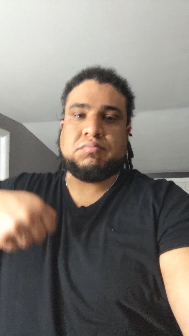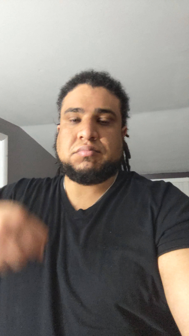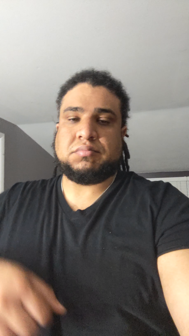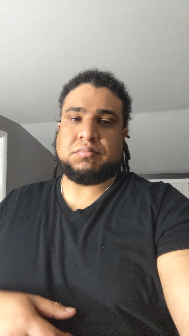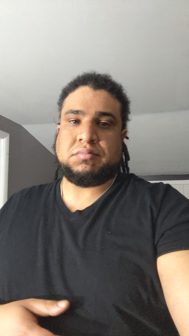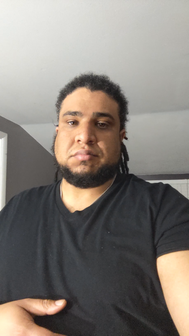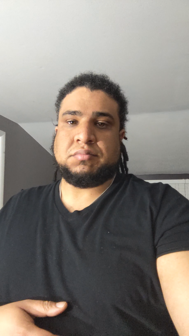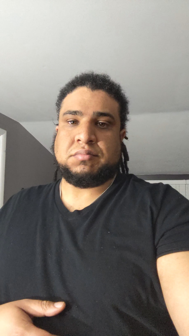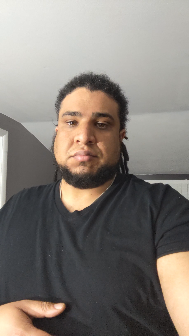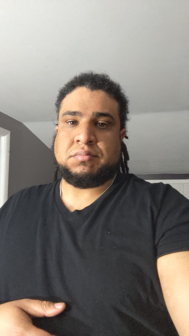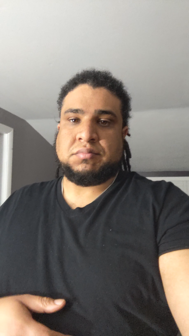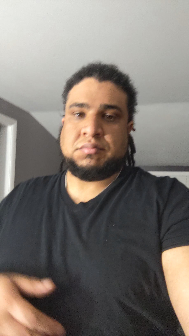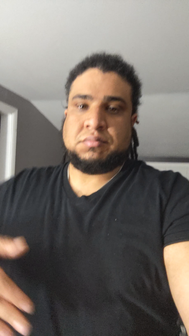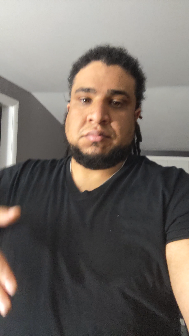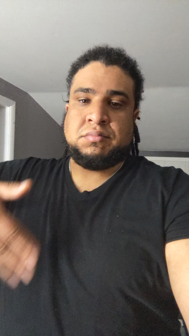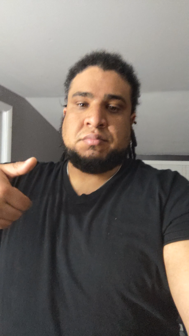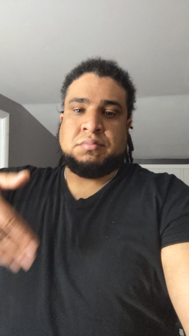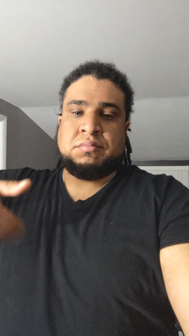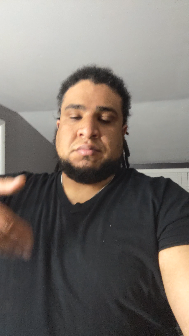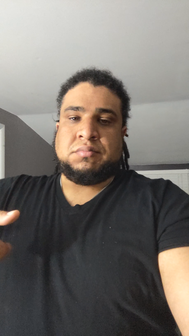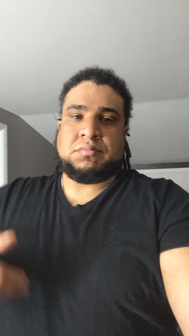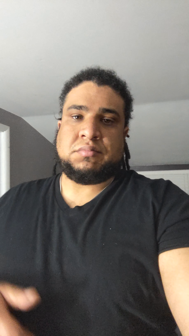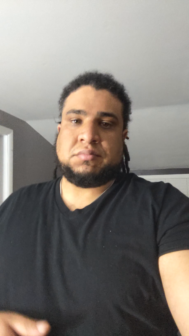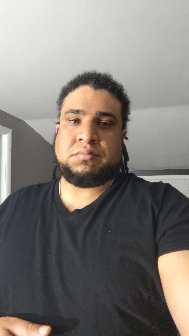pants